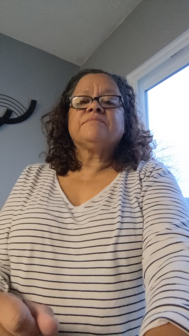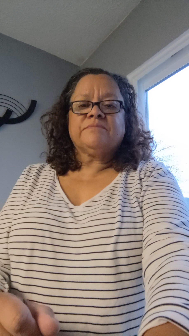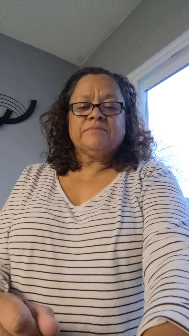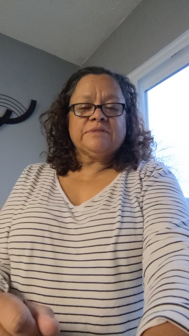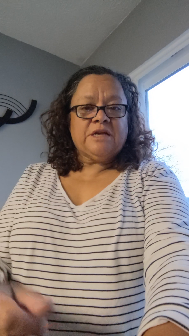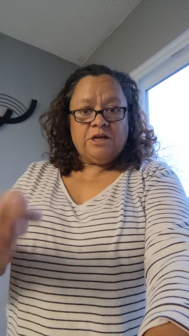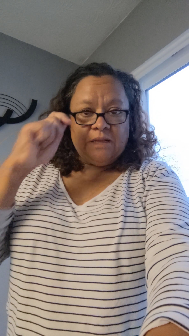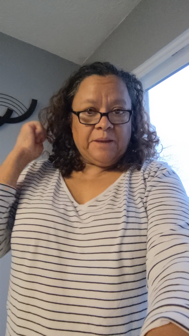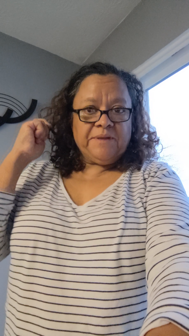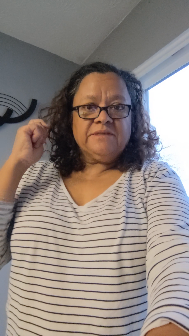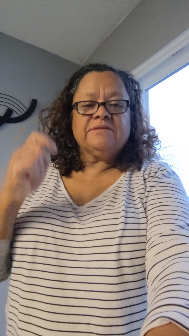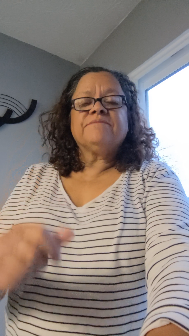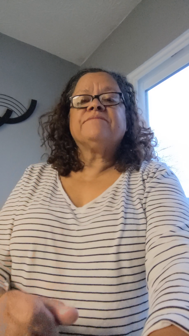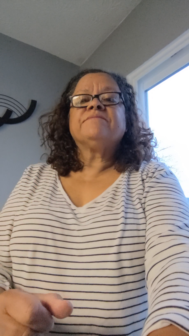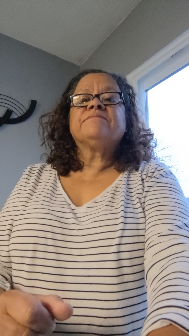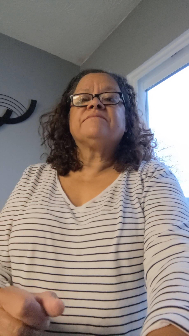rip